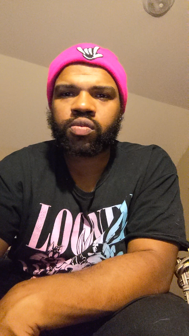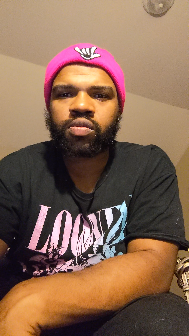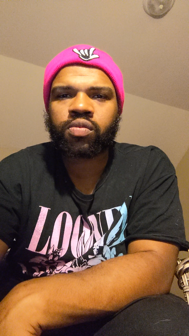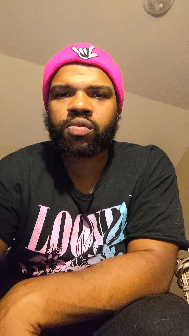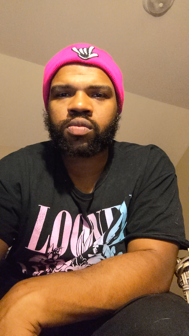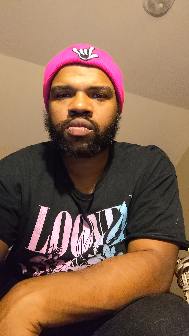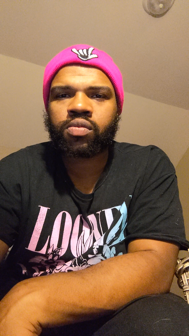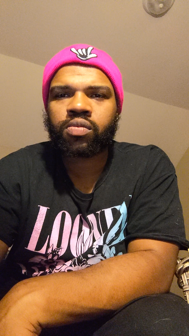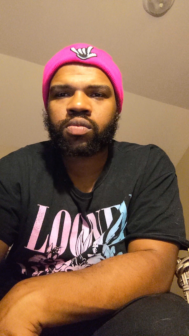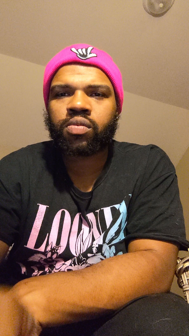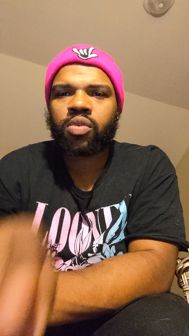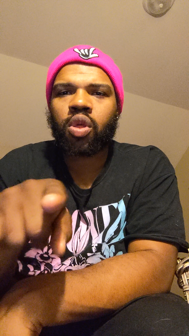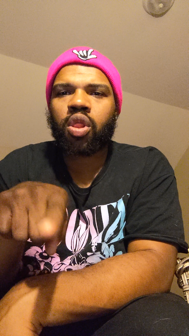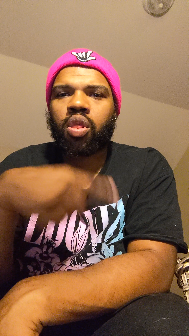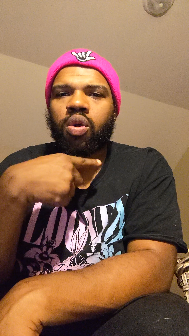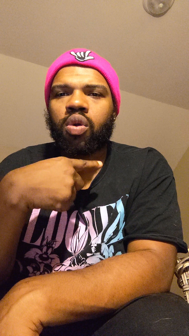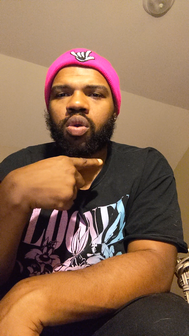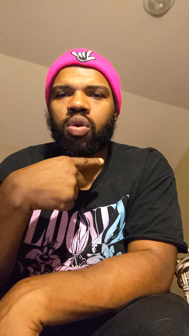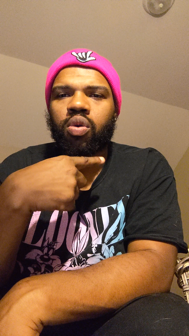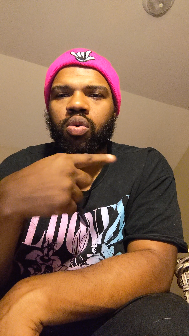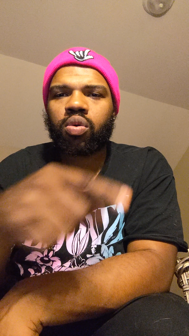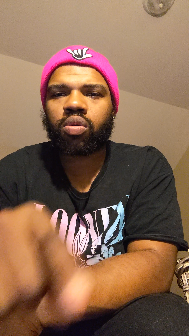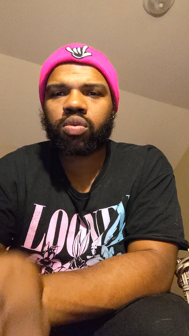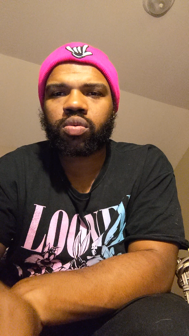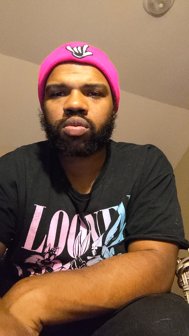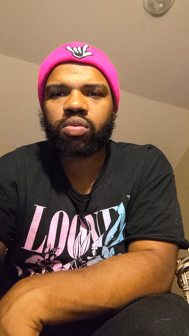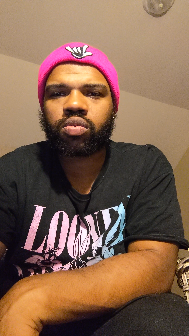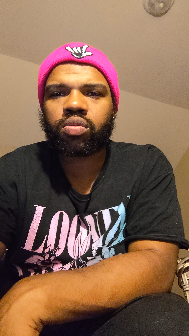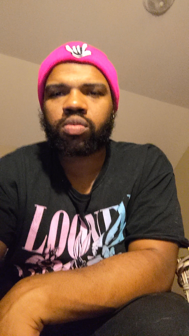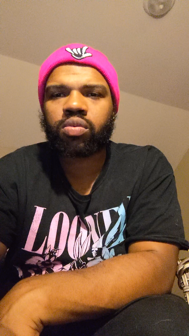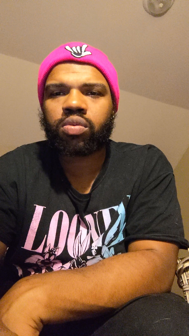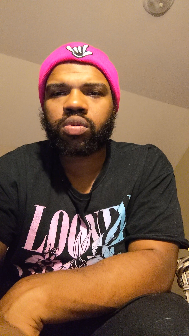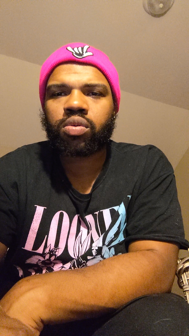long